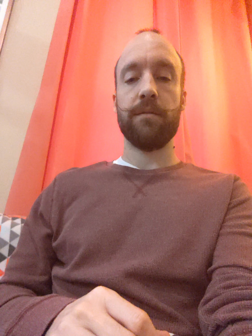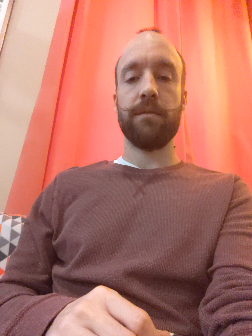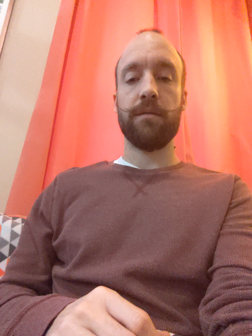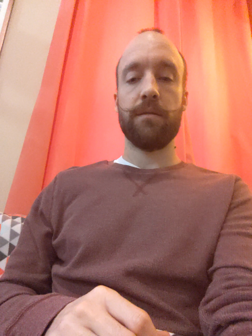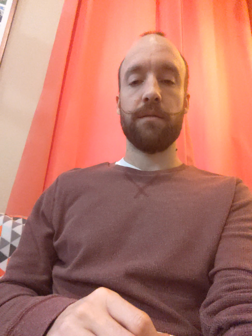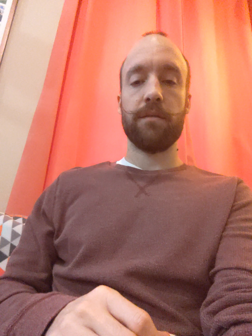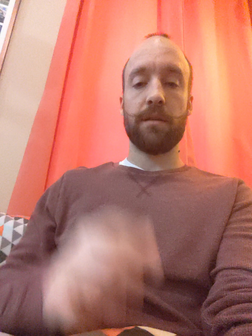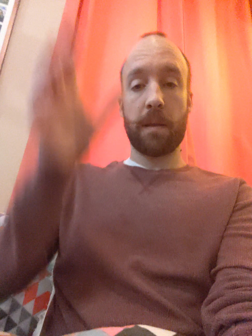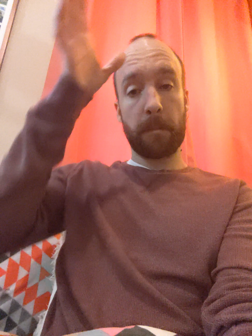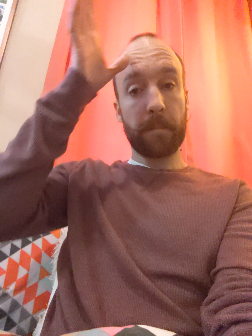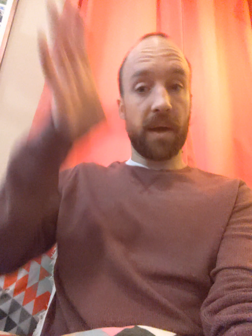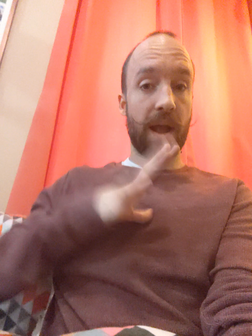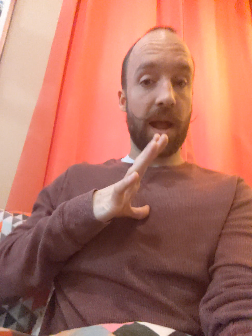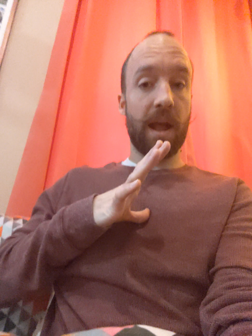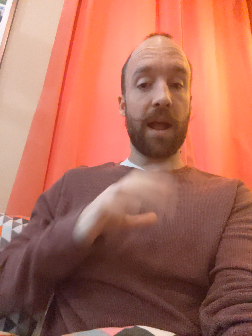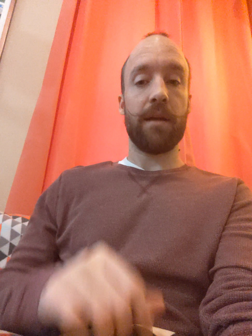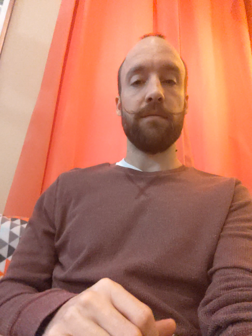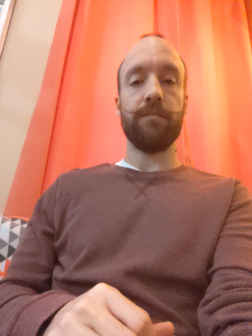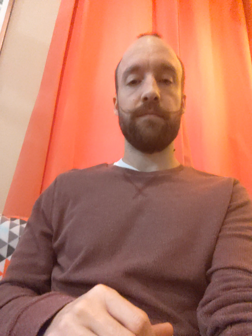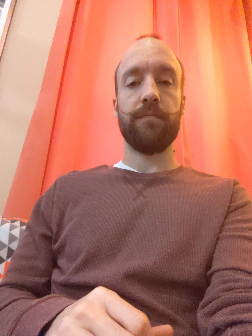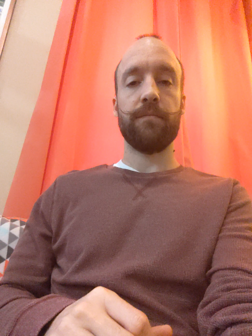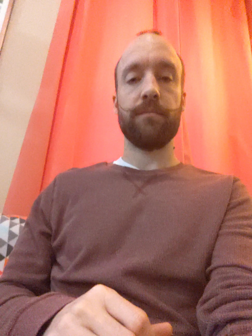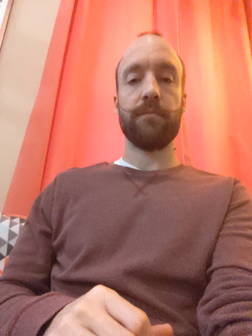man